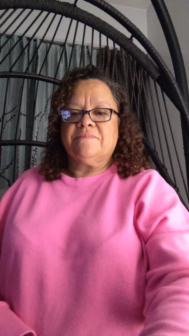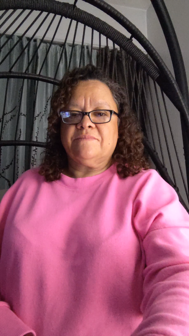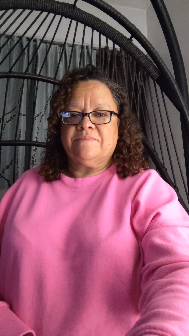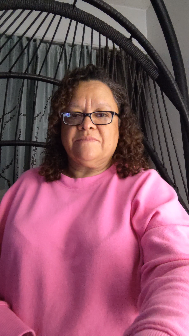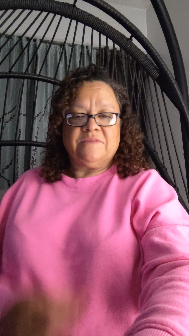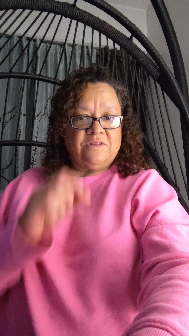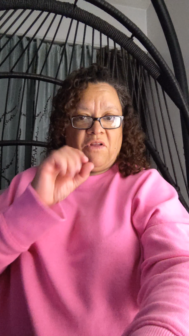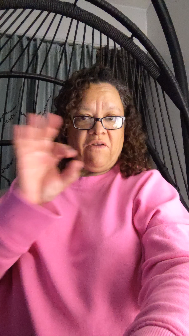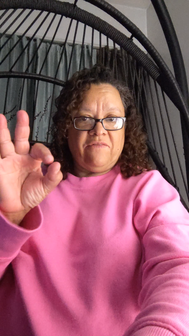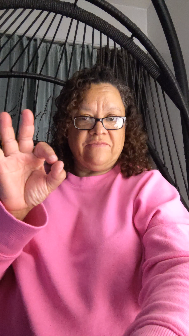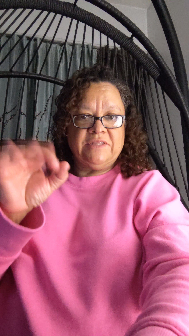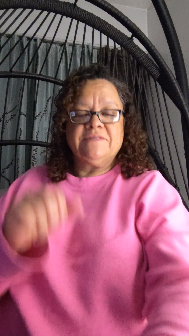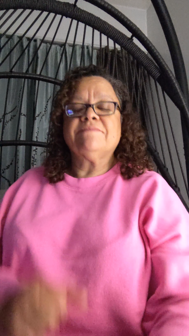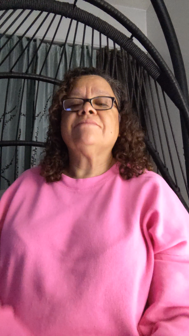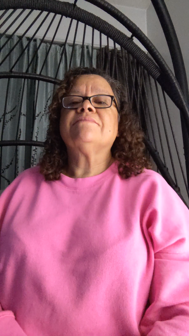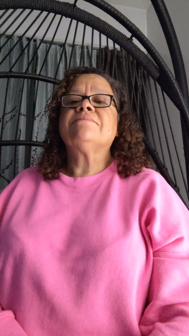off